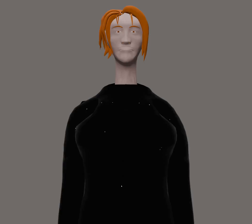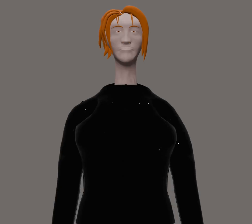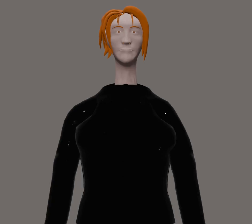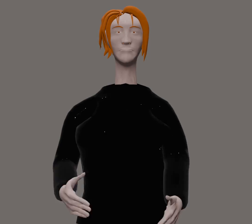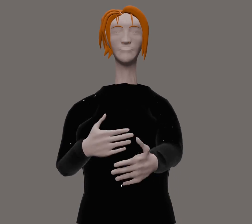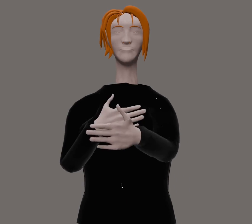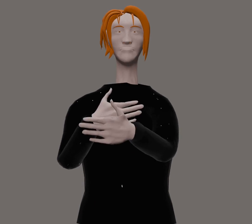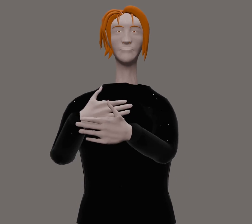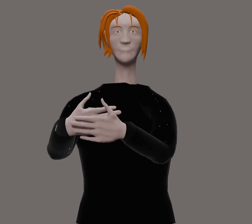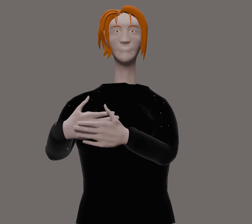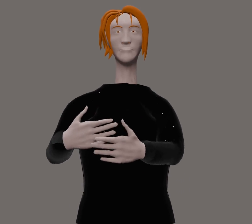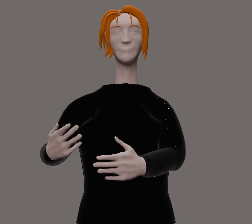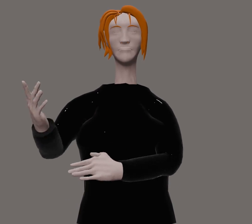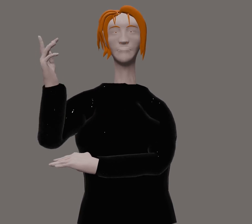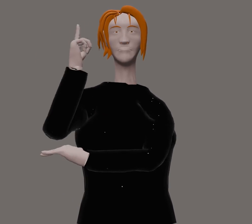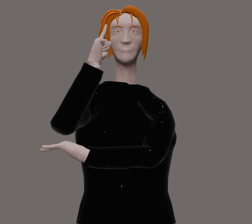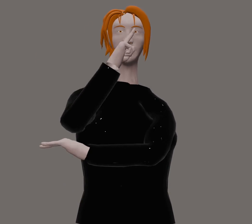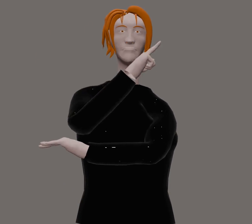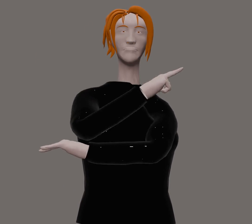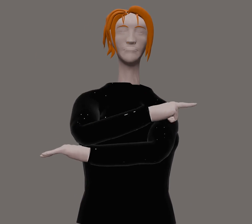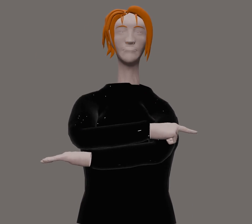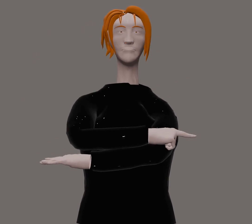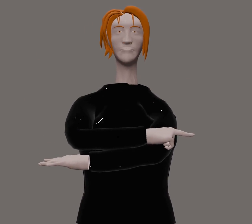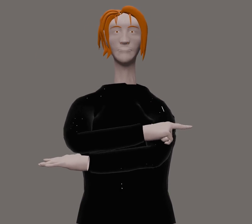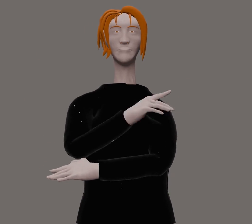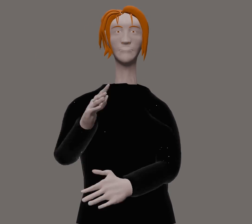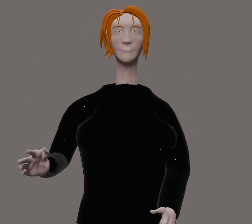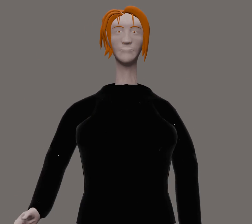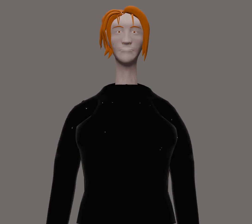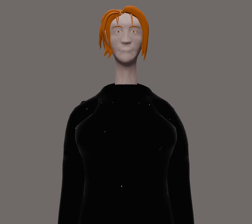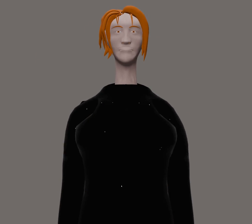Birthday